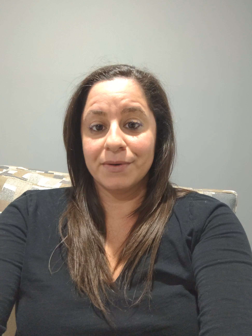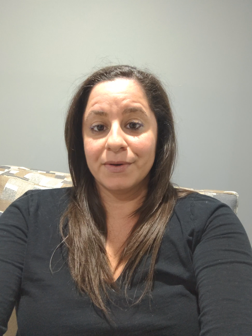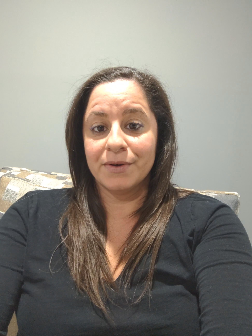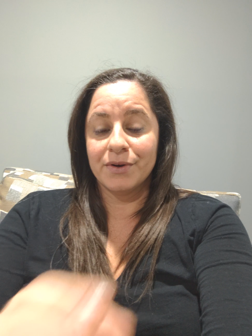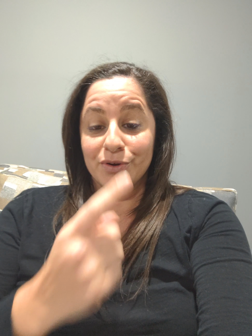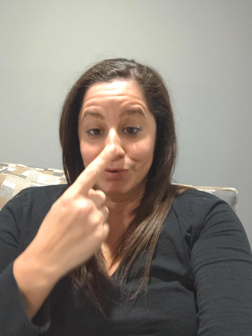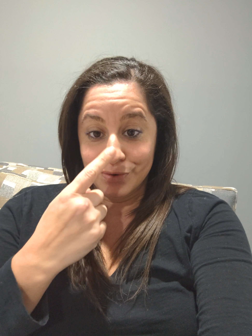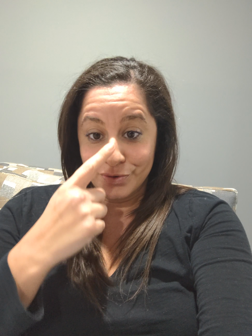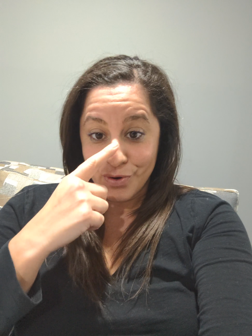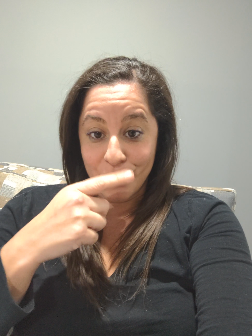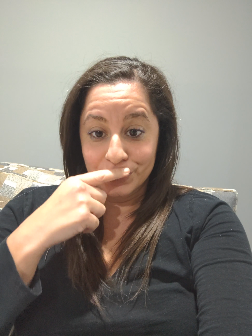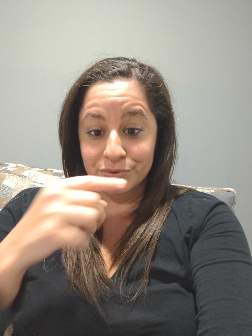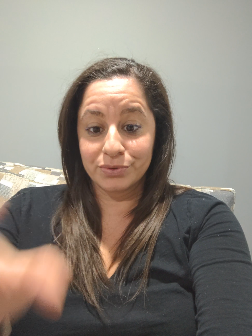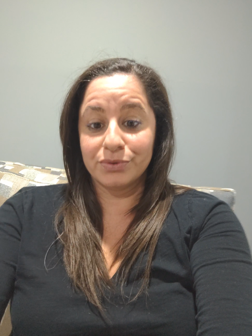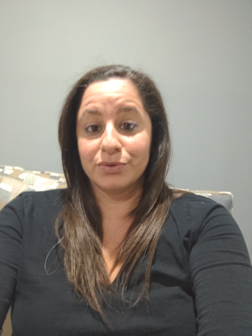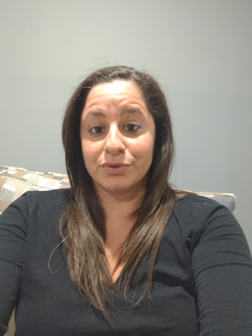noisy